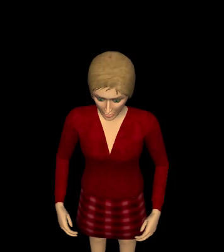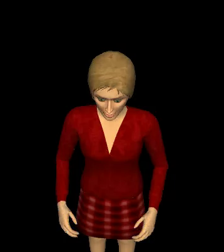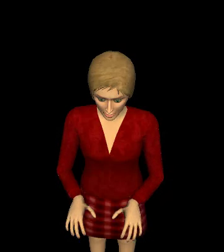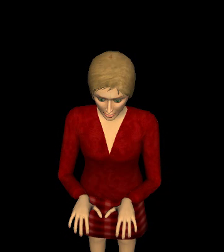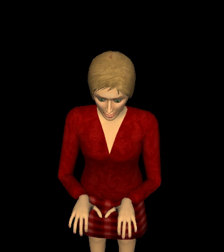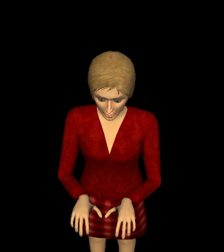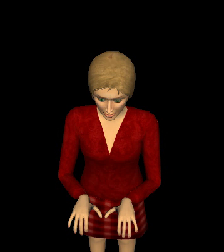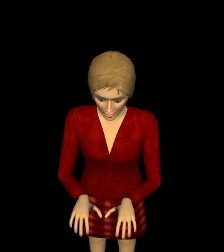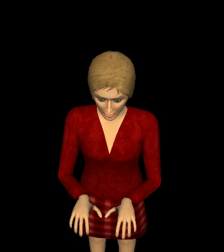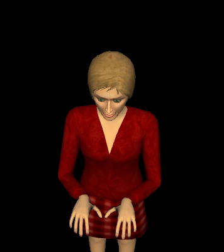يكتب على الآلة الكاتبة